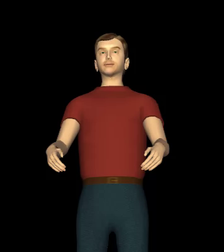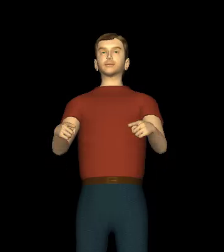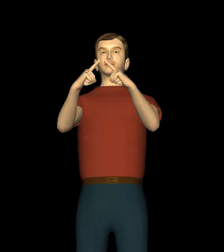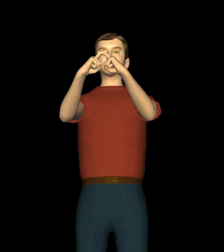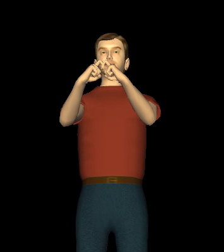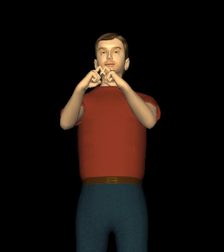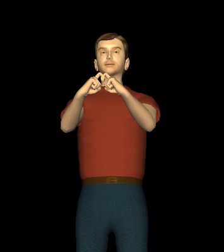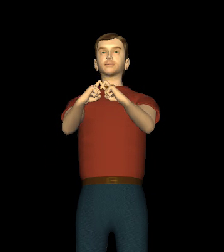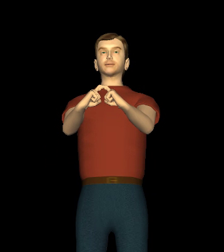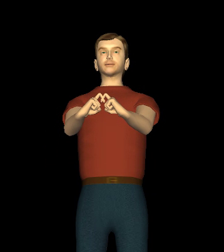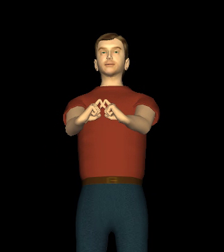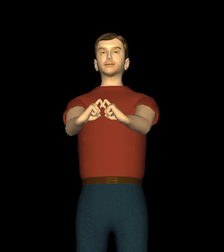أحسب